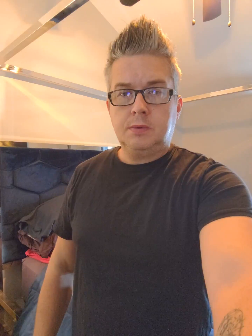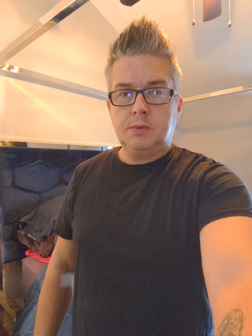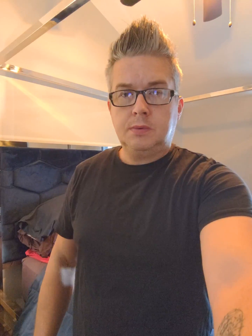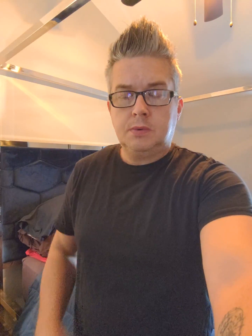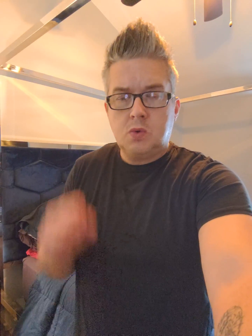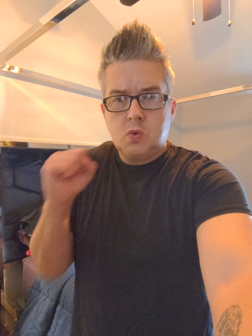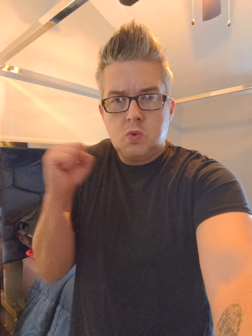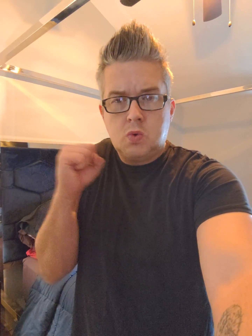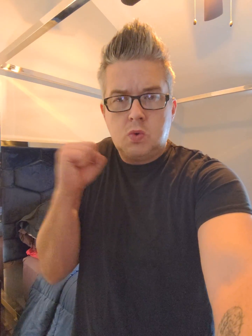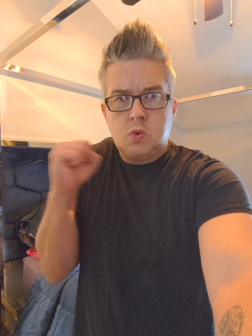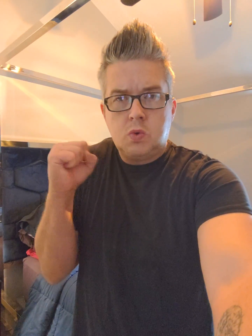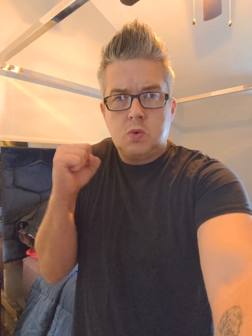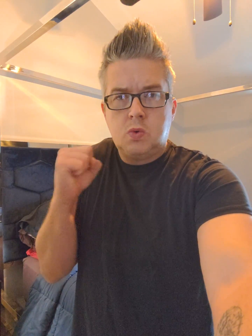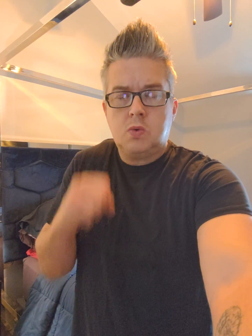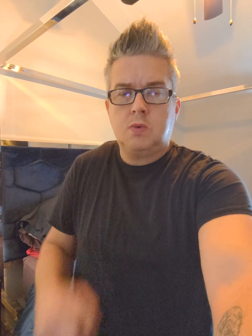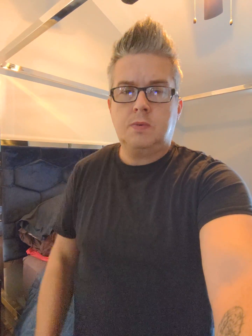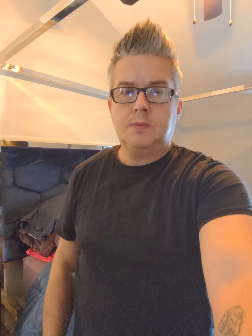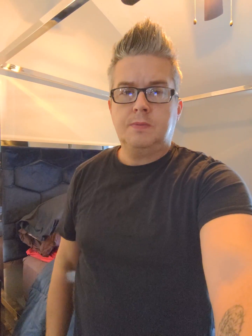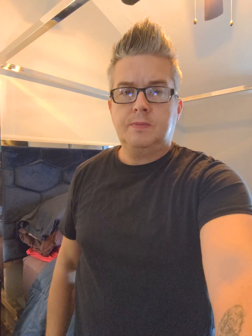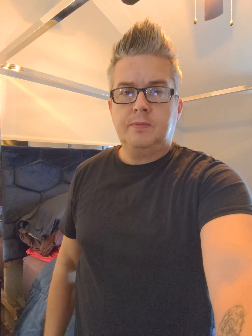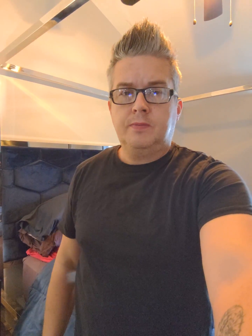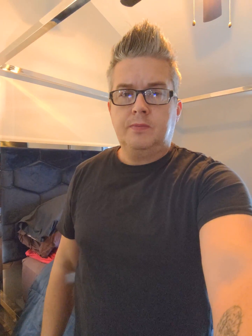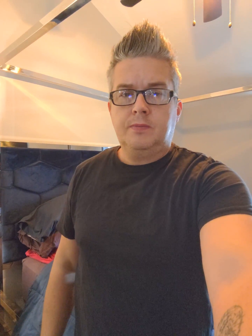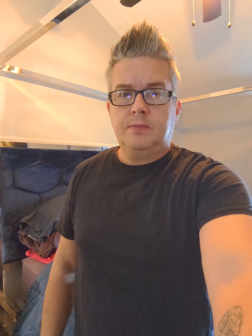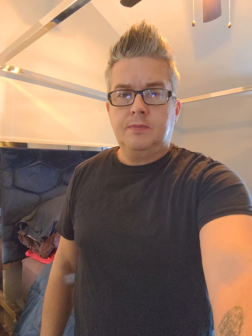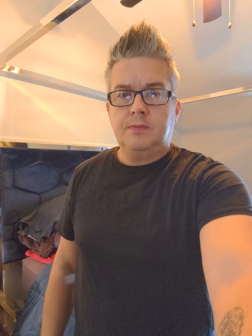cold